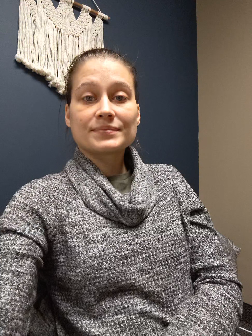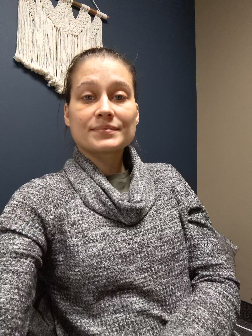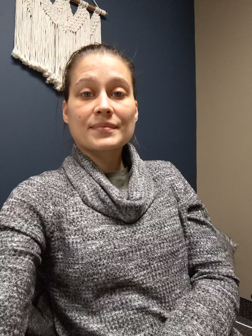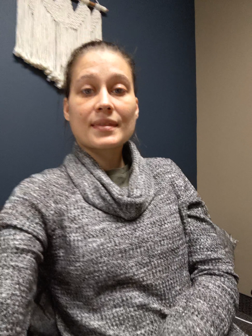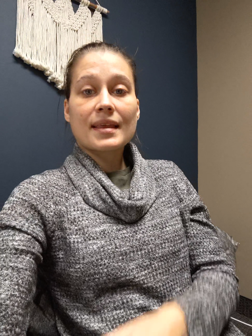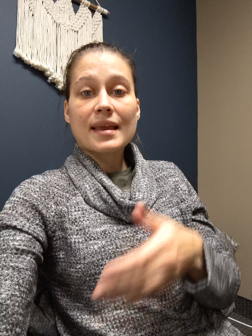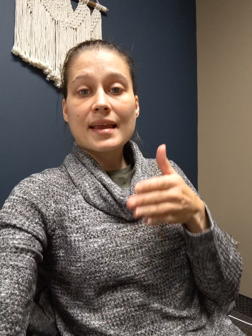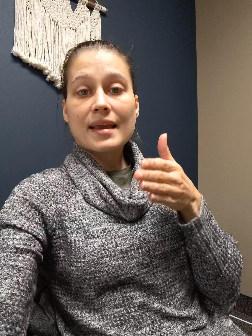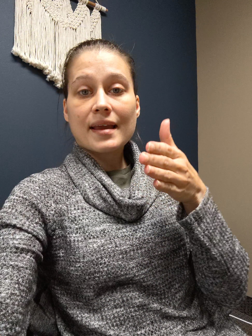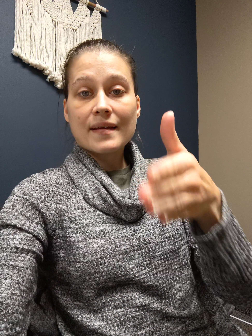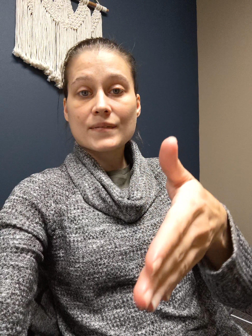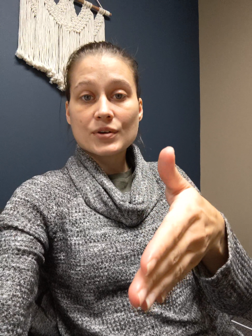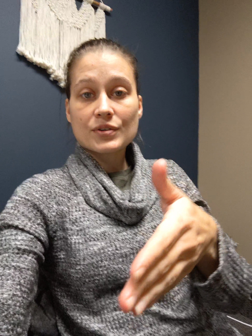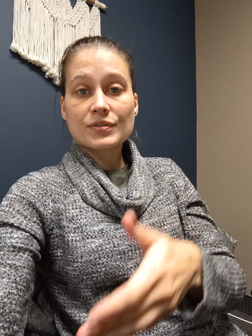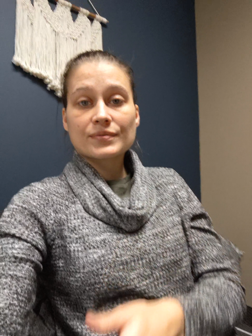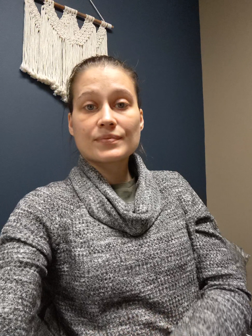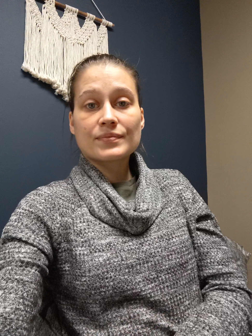after